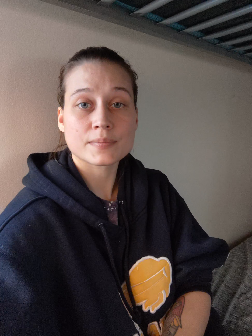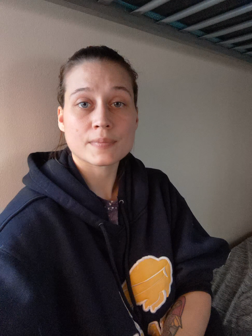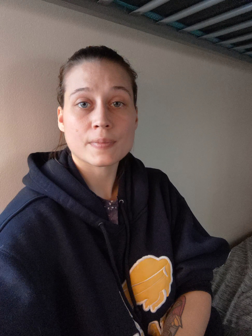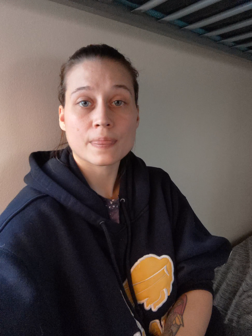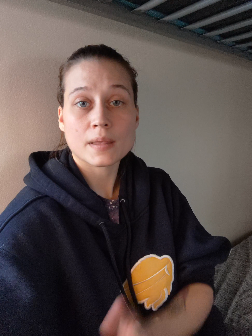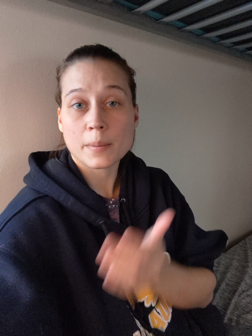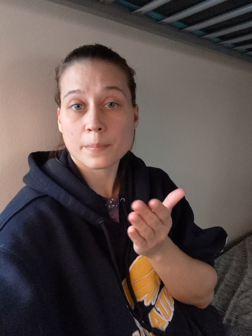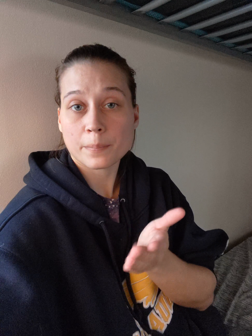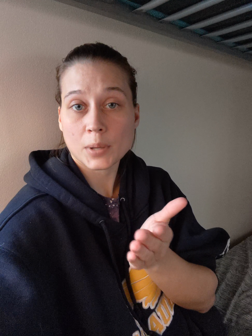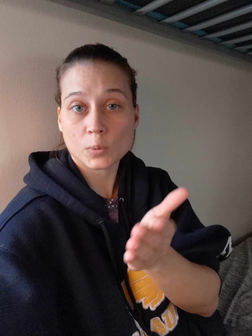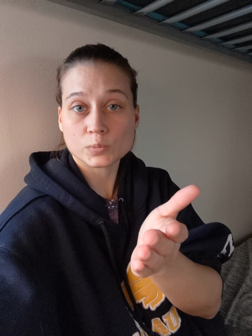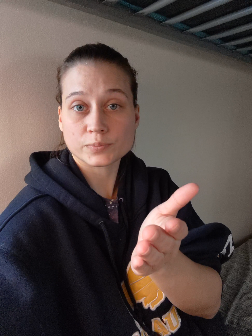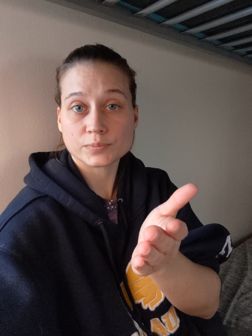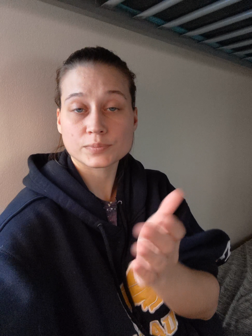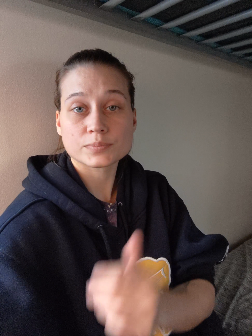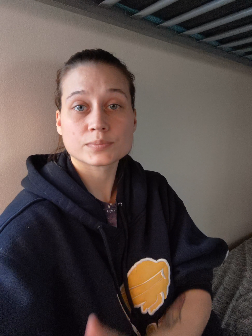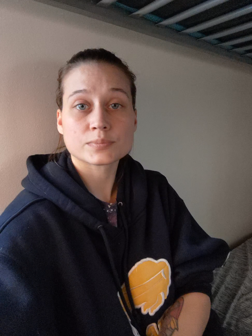boat